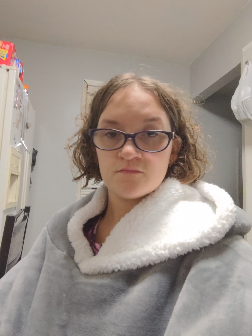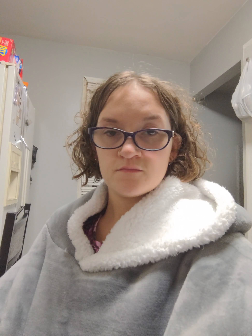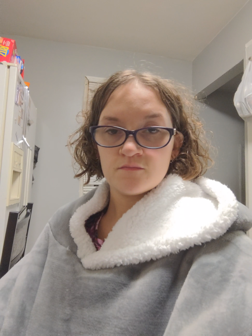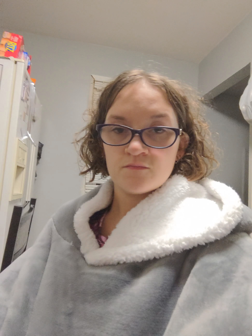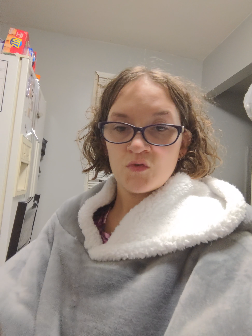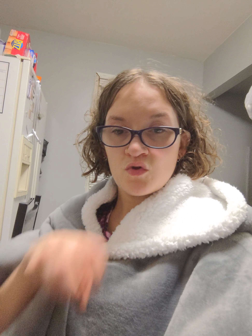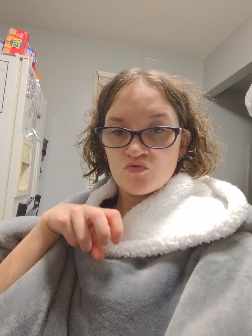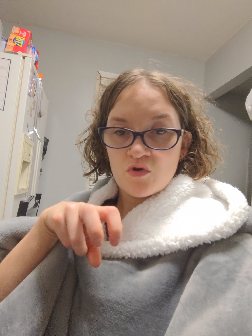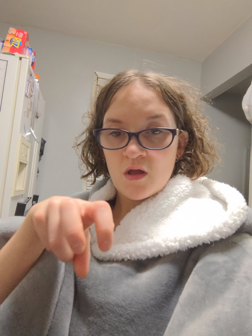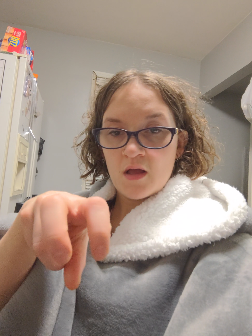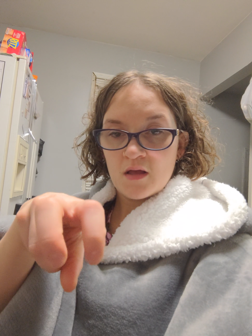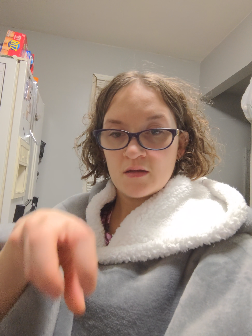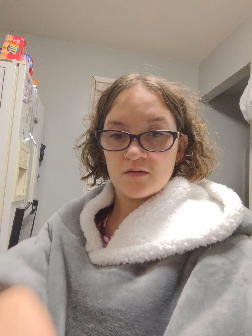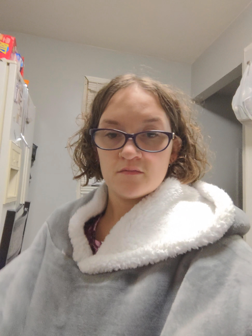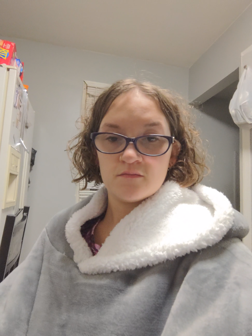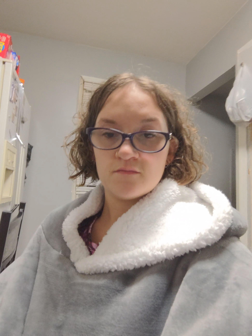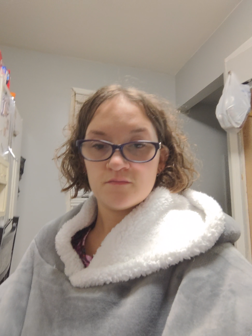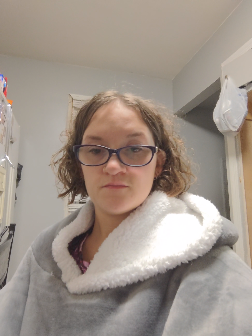ride